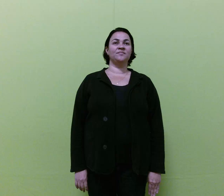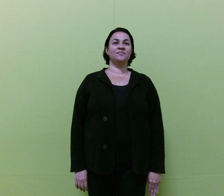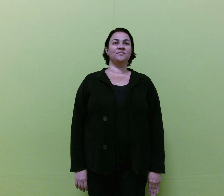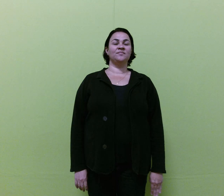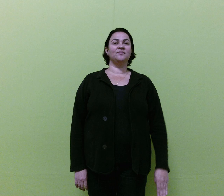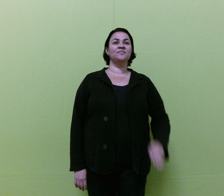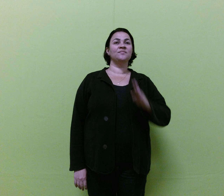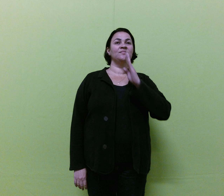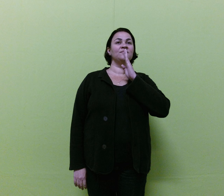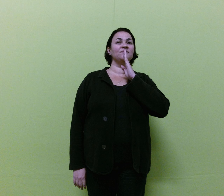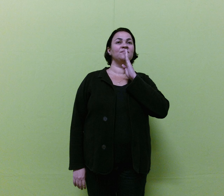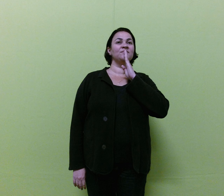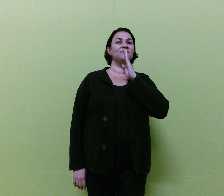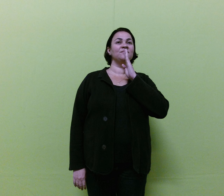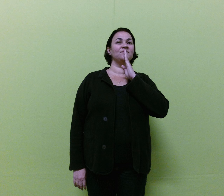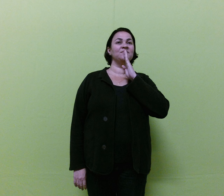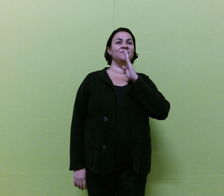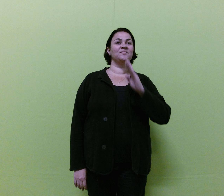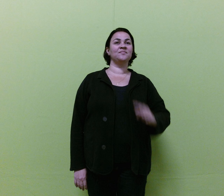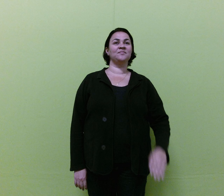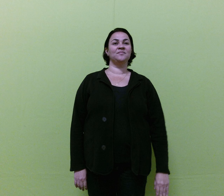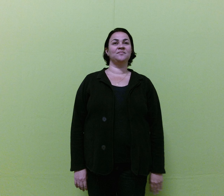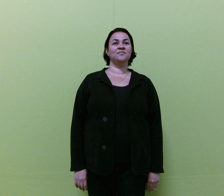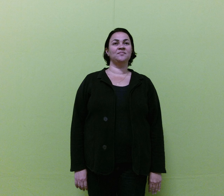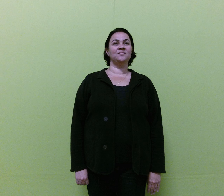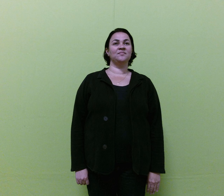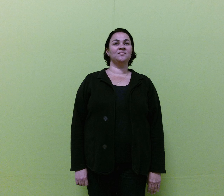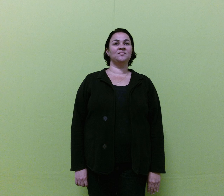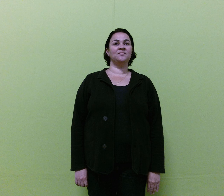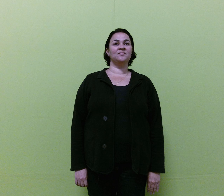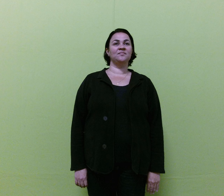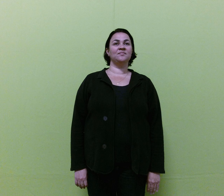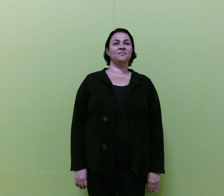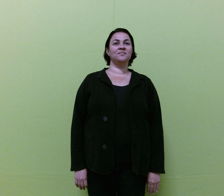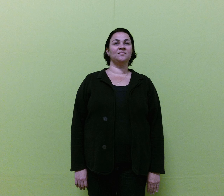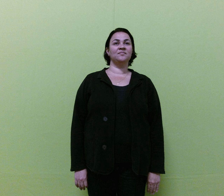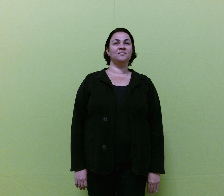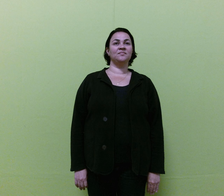conhecer